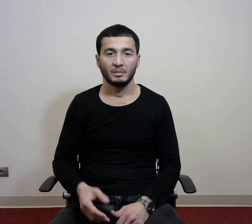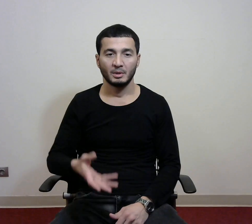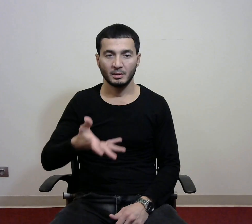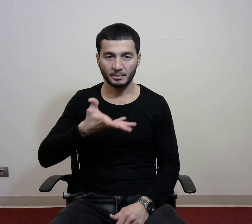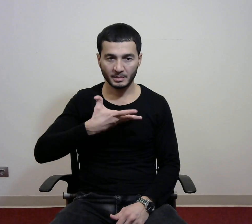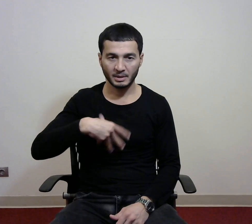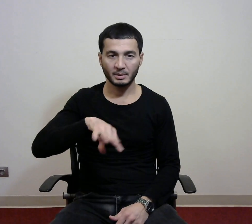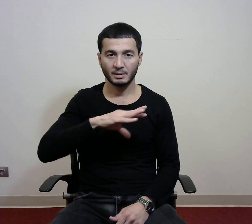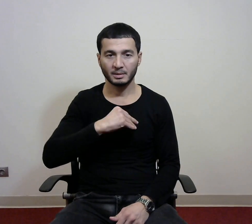biz